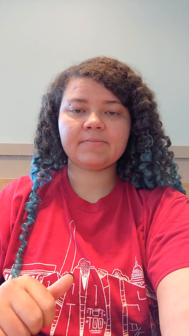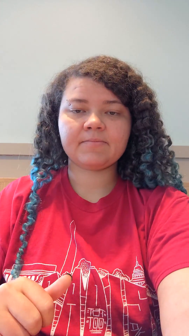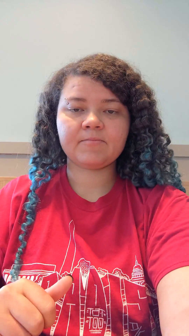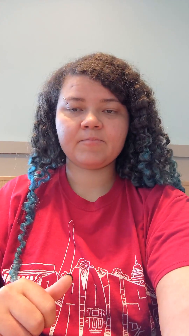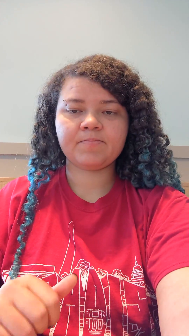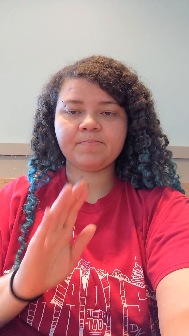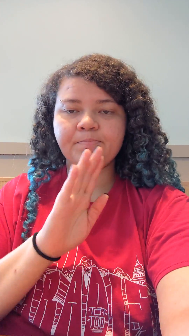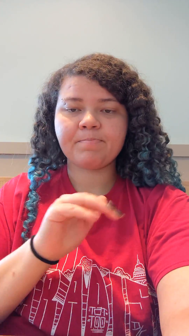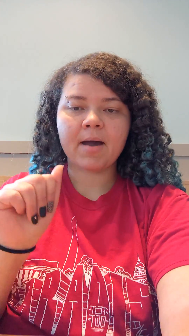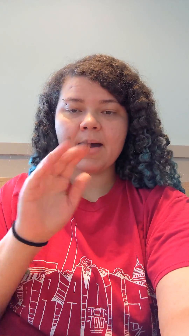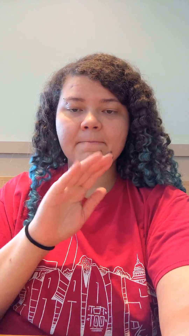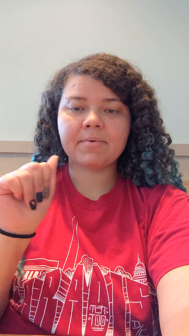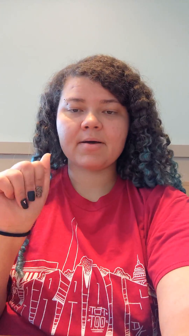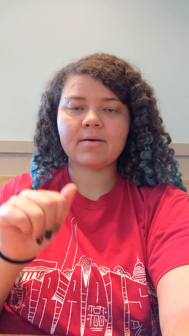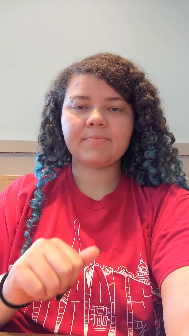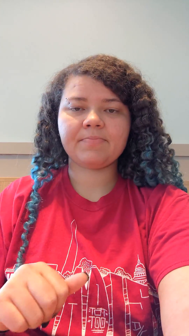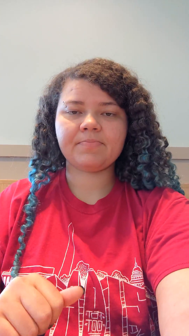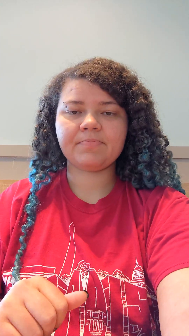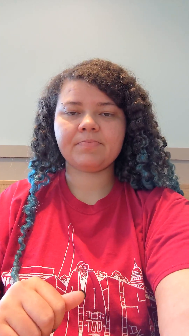baa baa